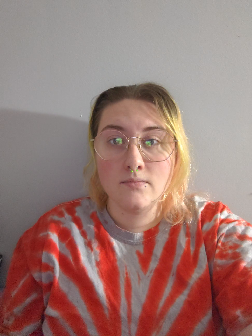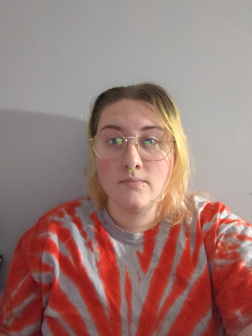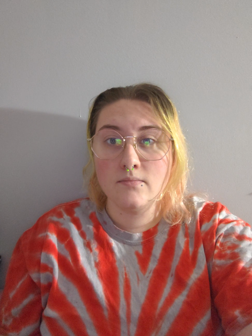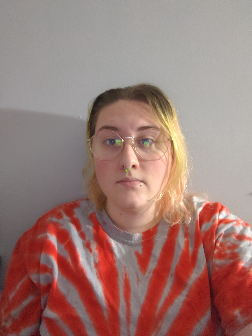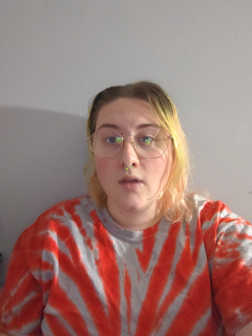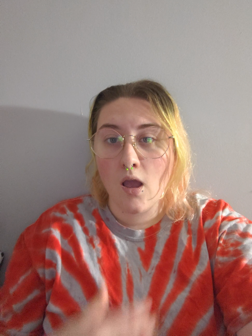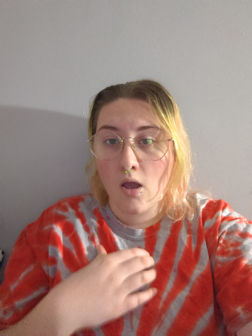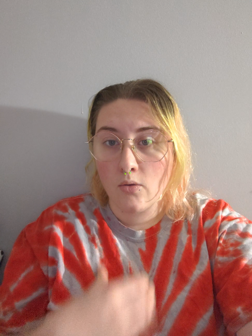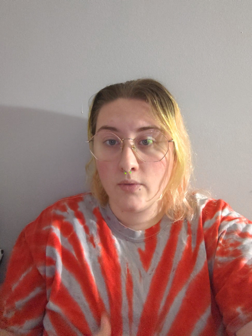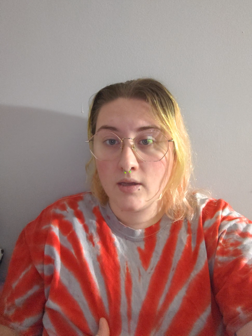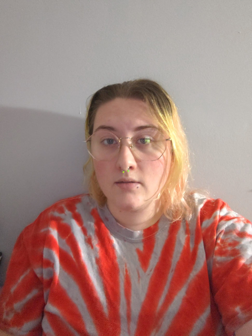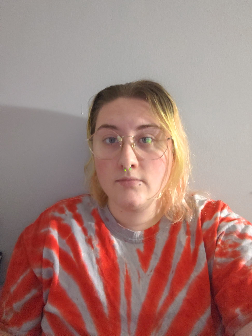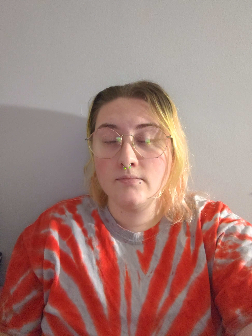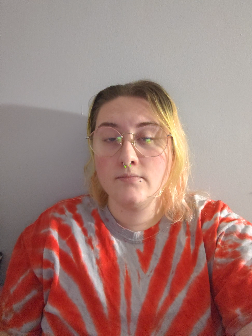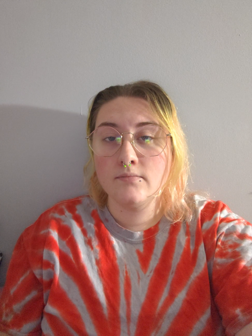hungry